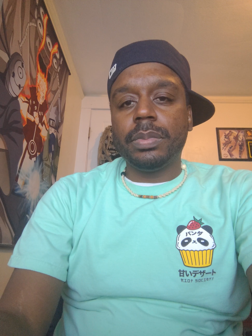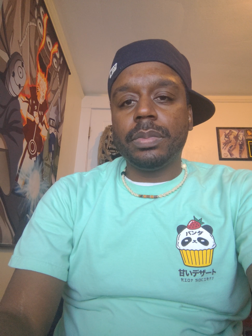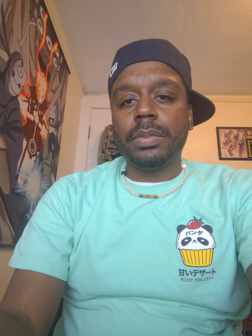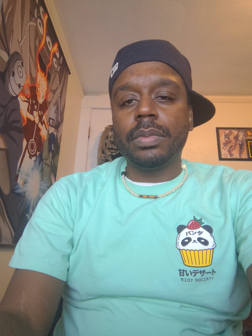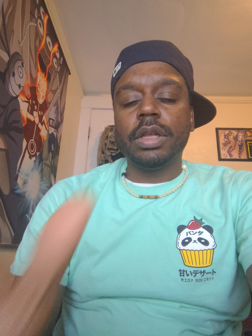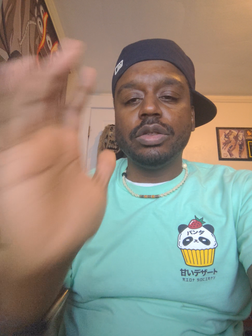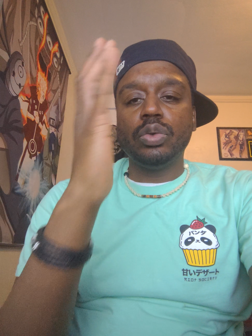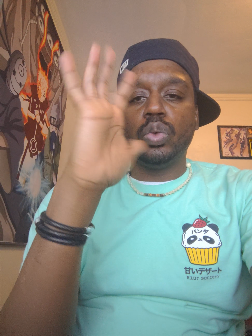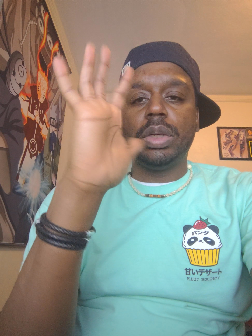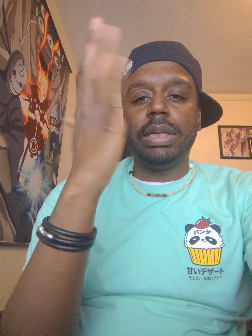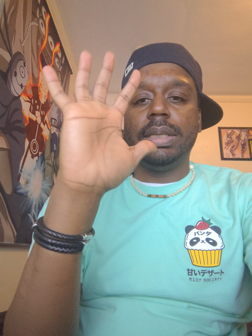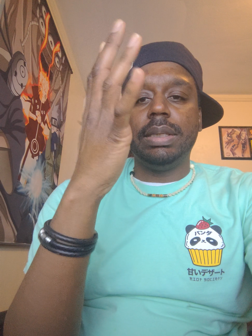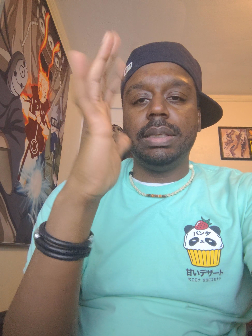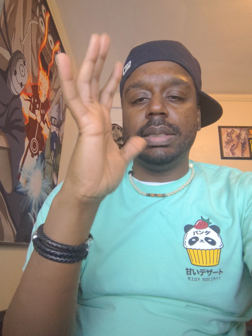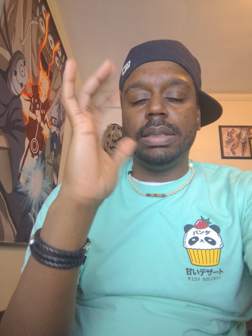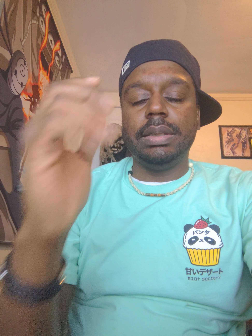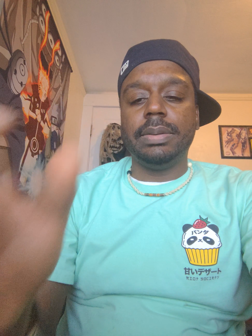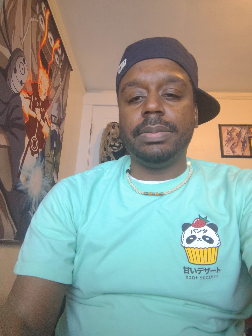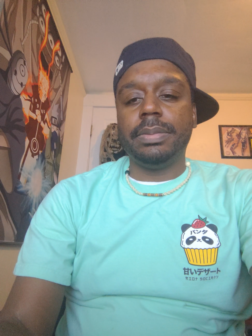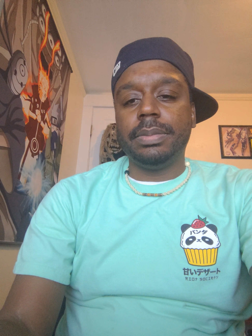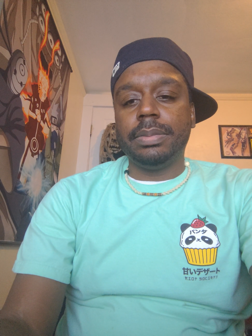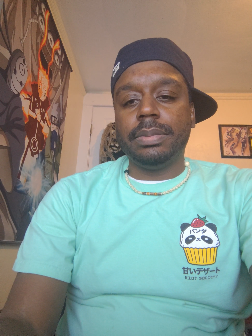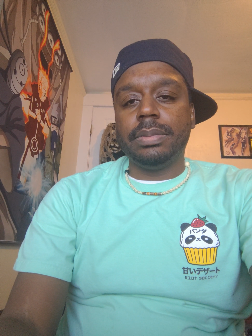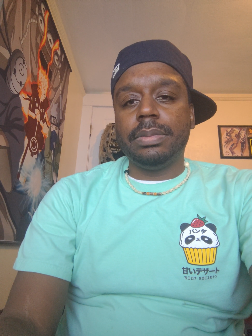tree